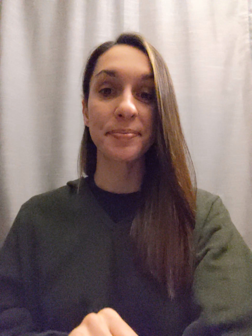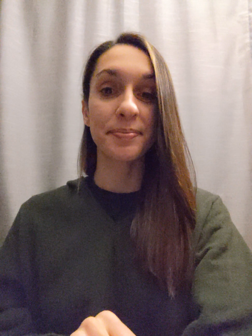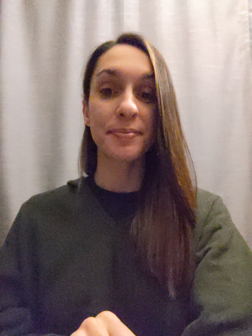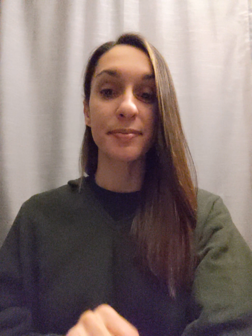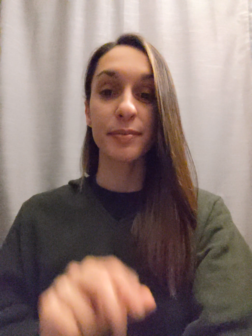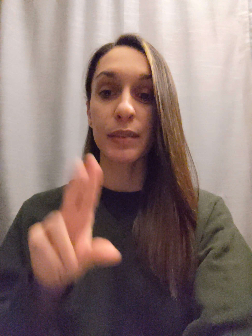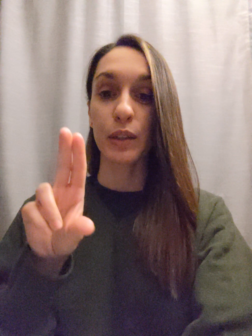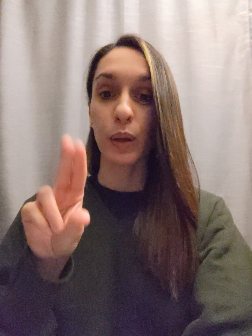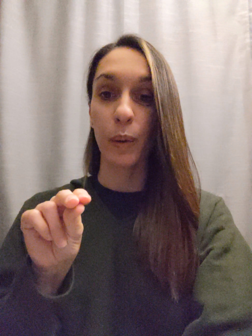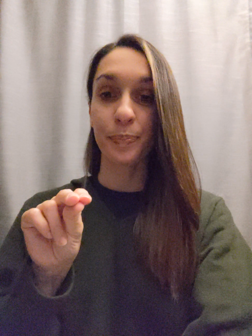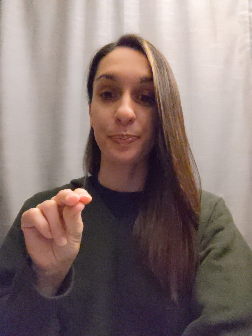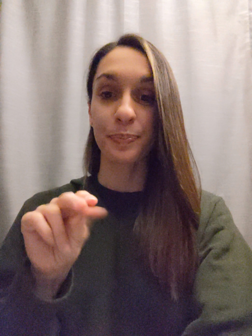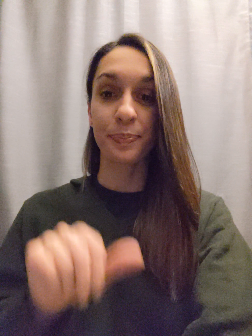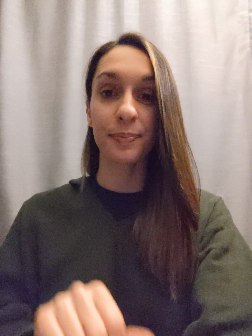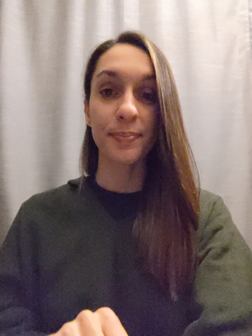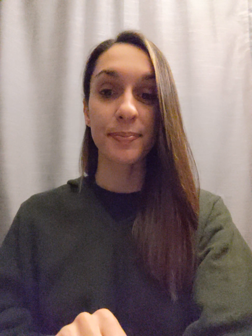no